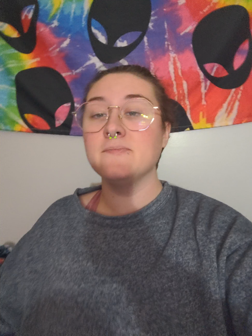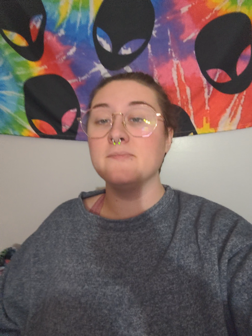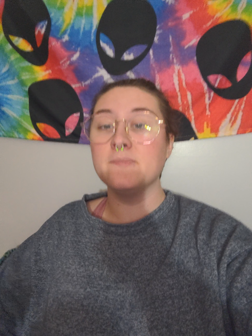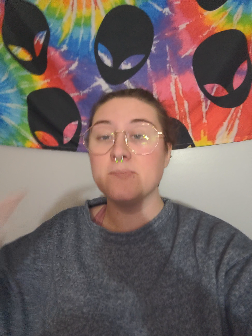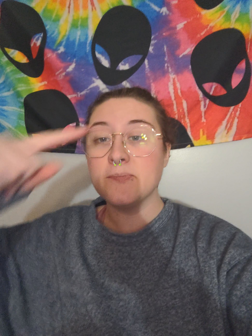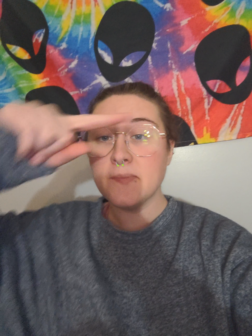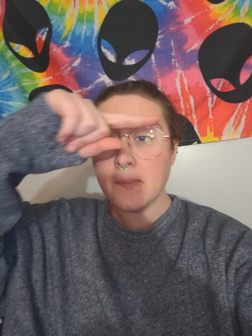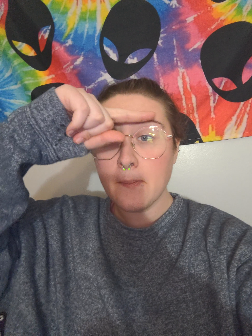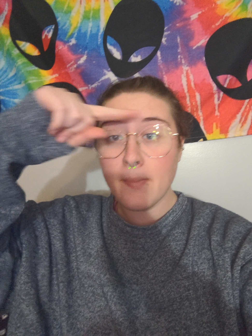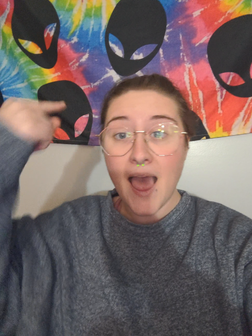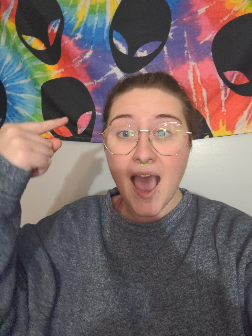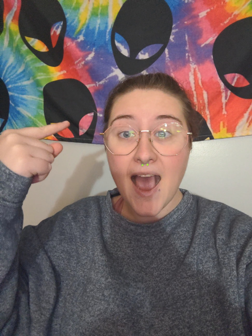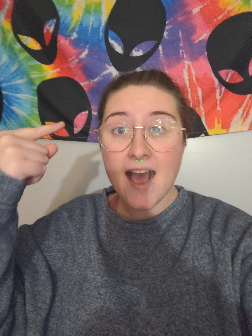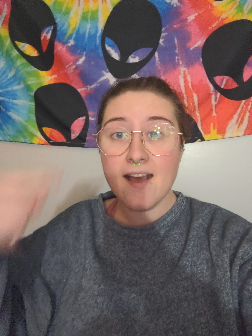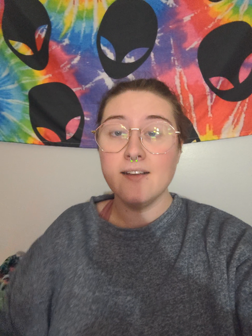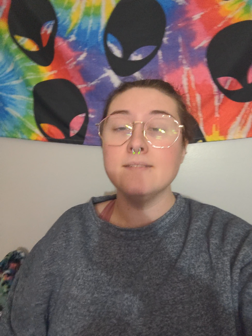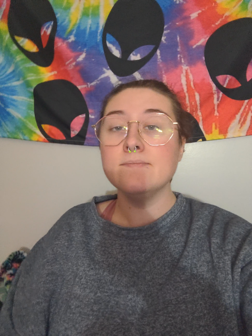black